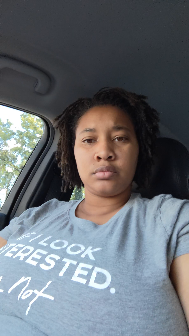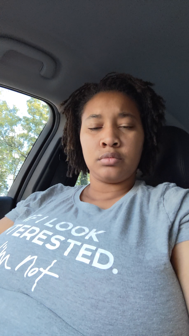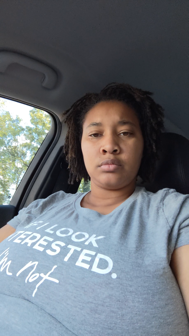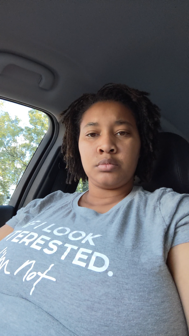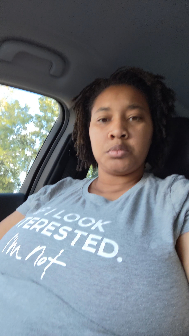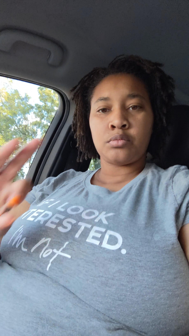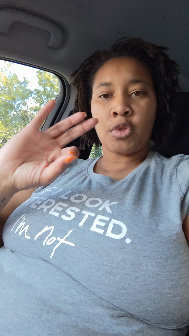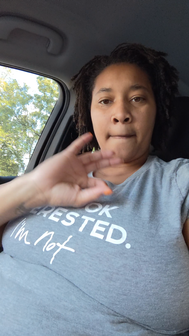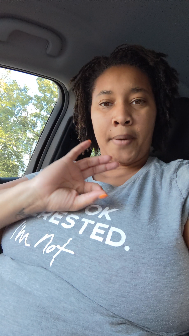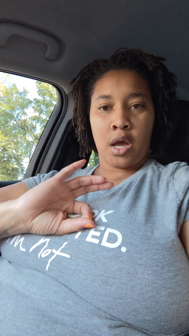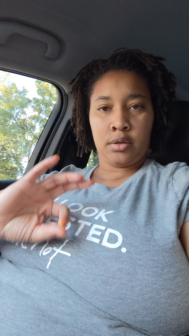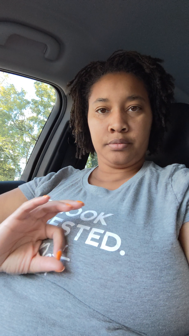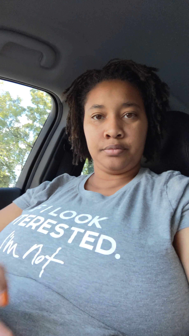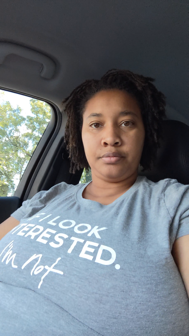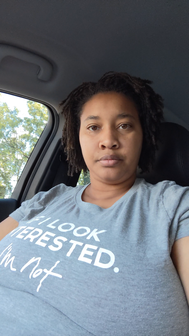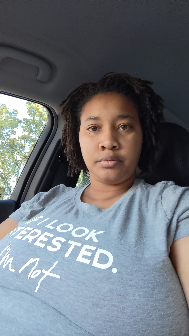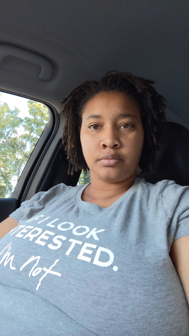button